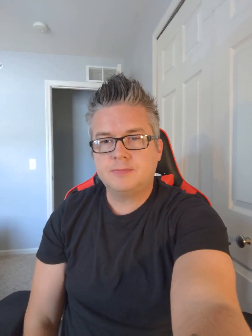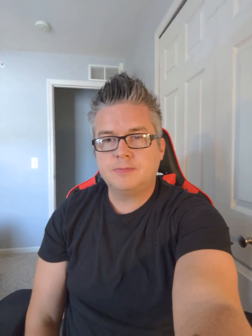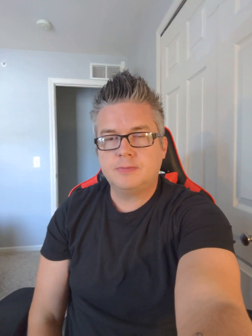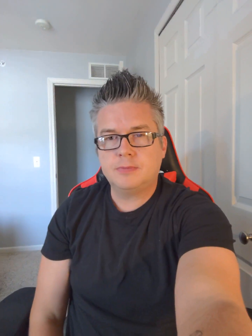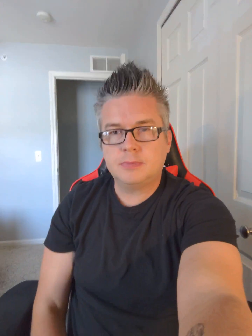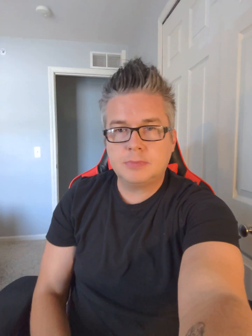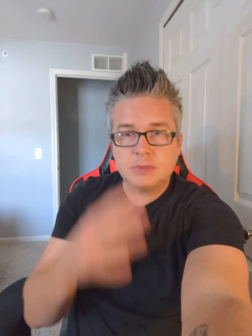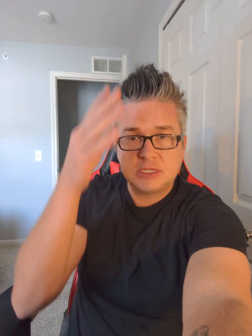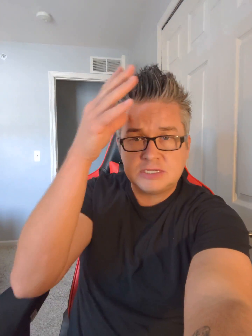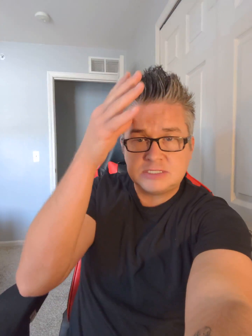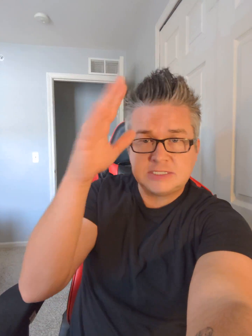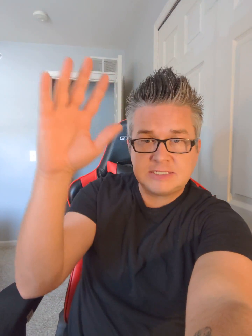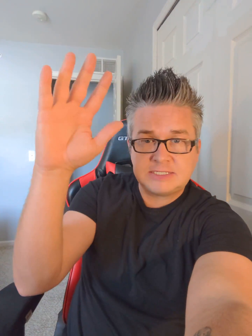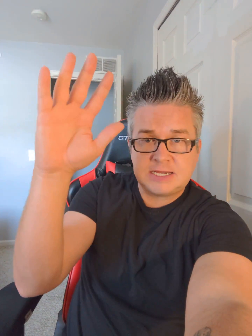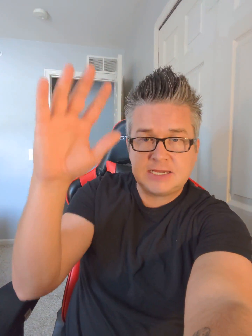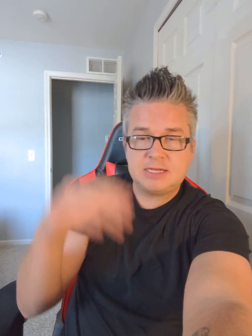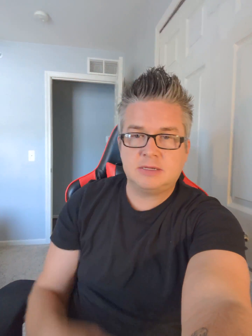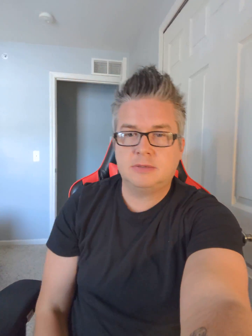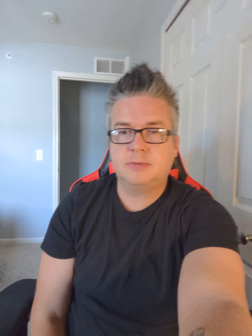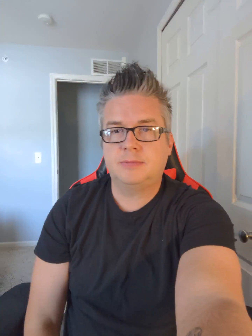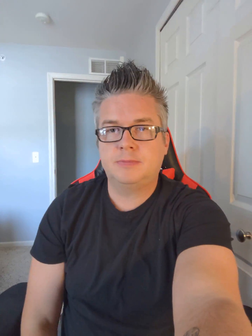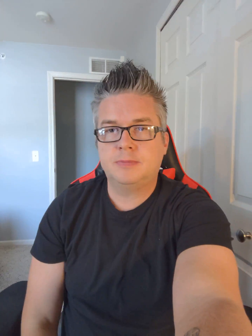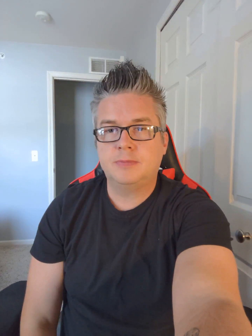moose